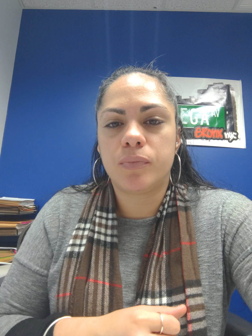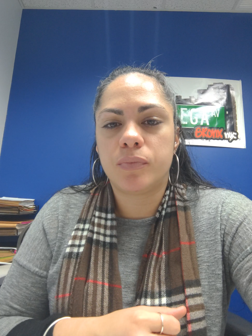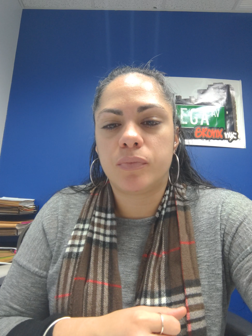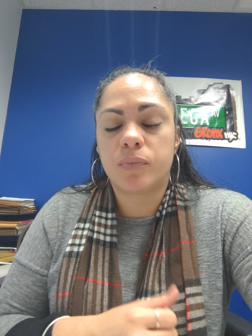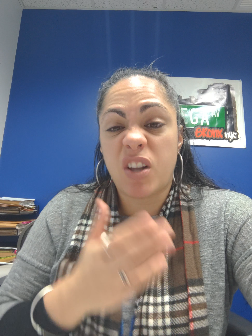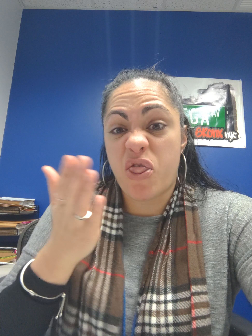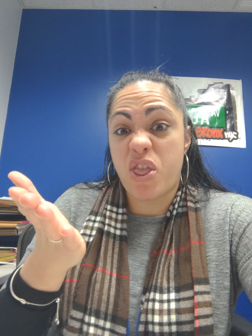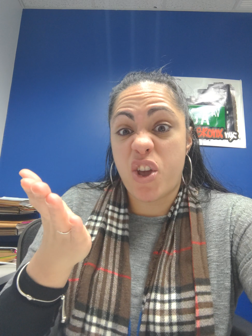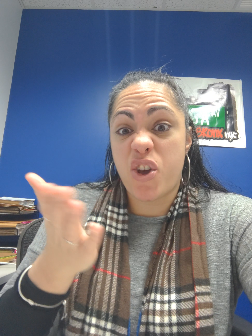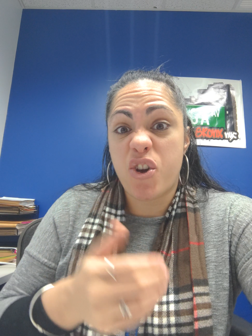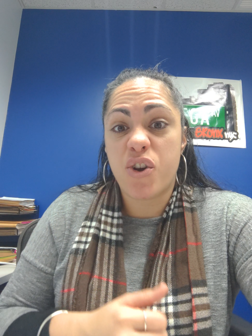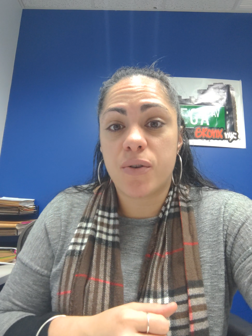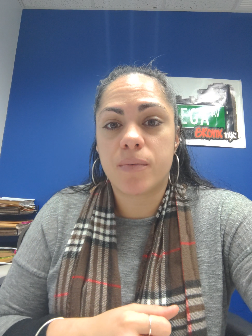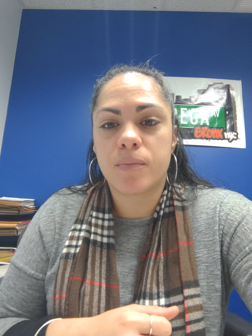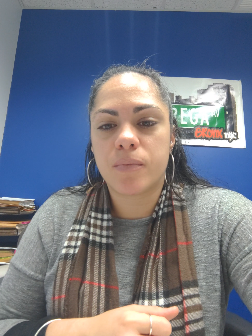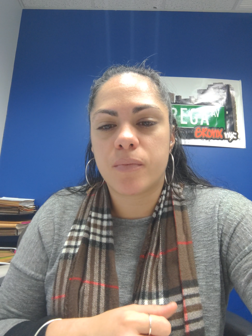there